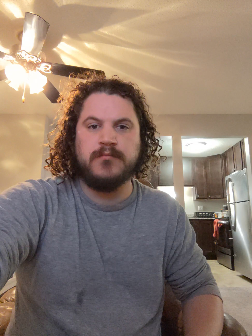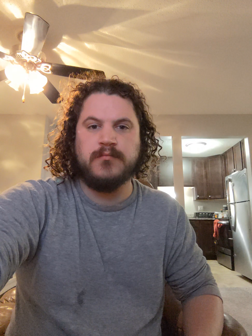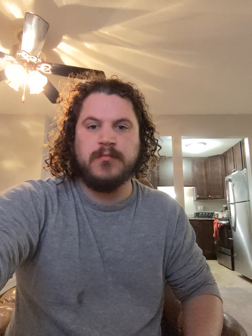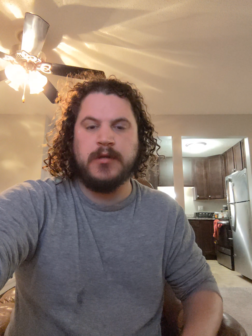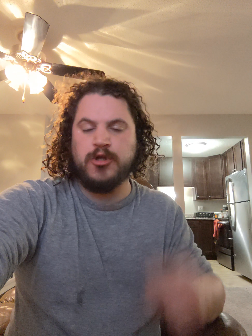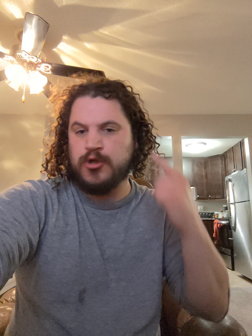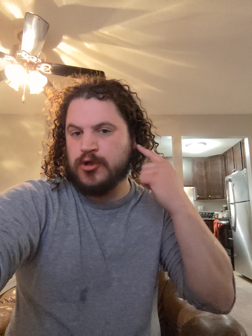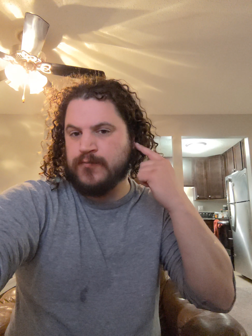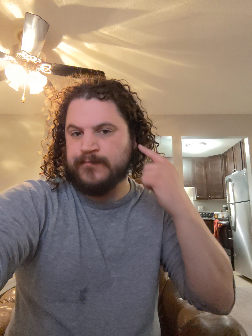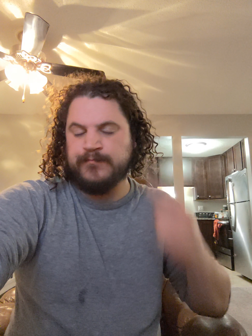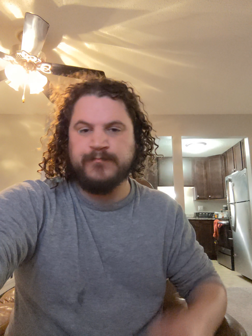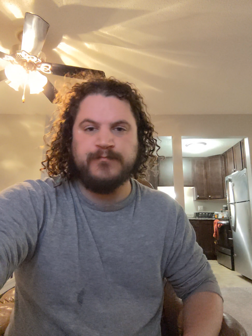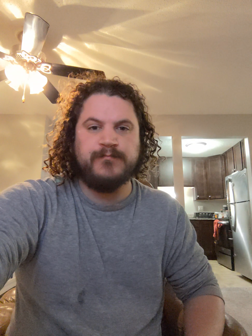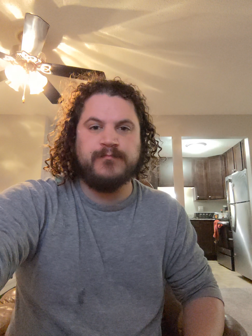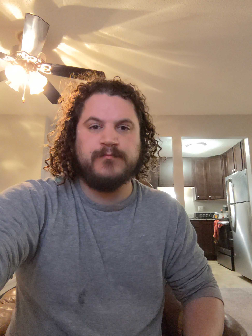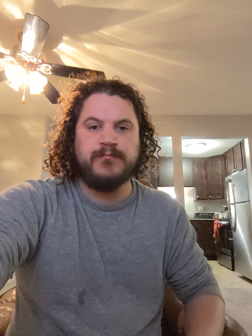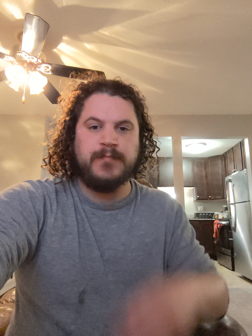ear